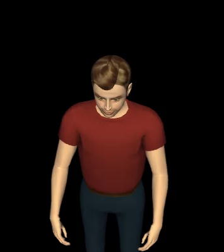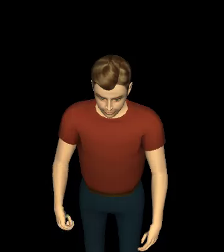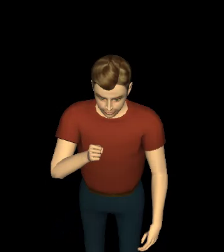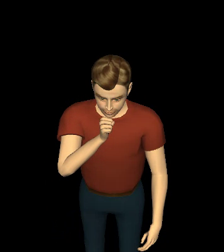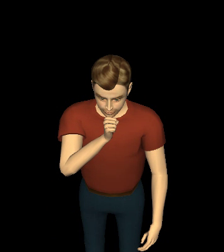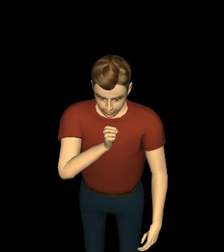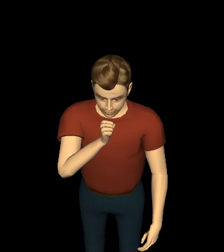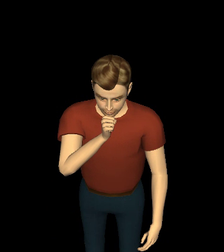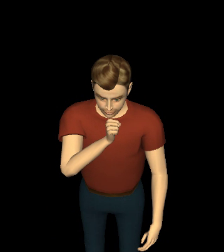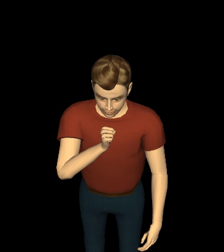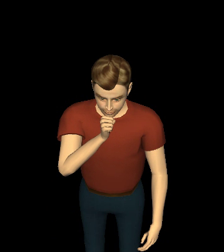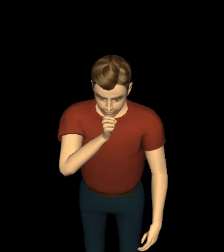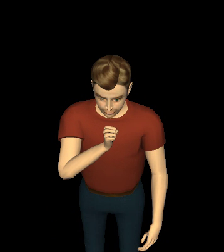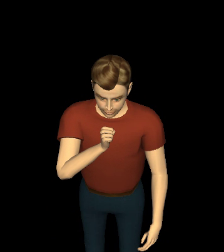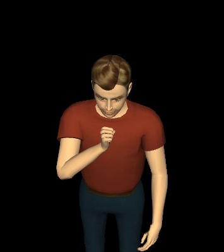جليد